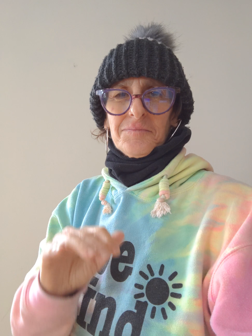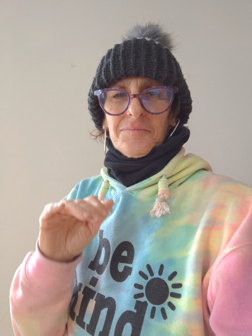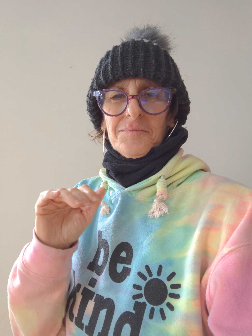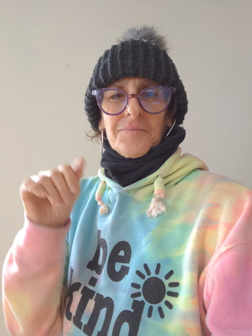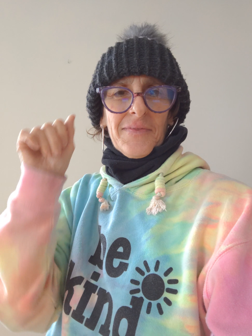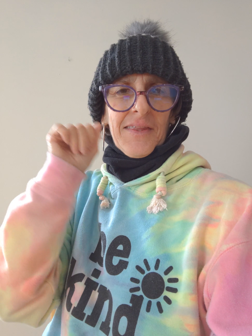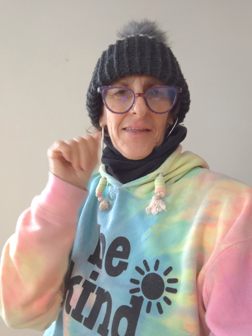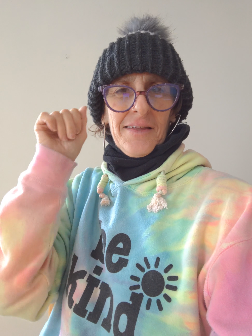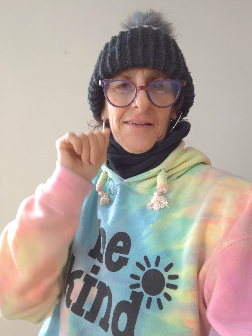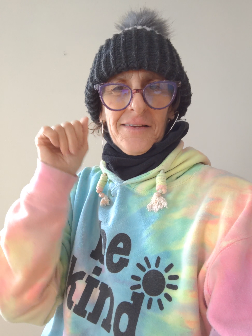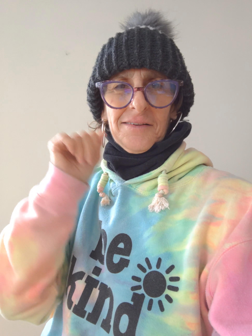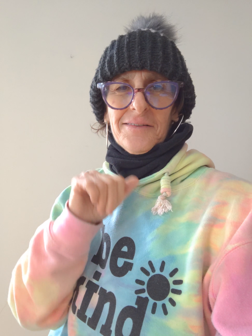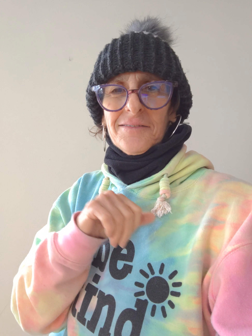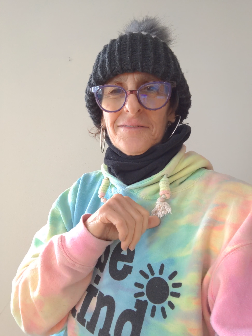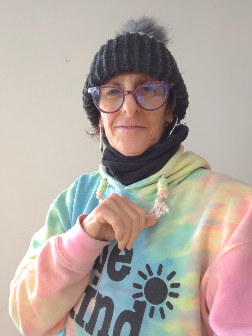aunt